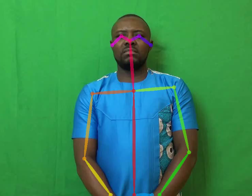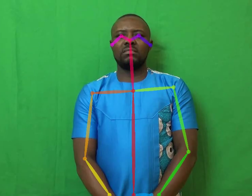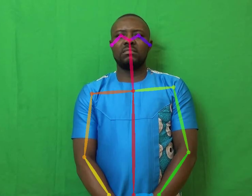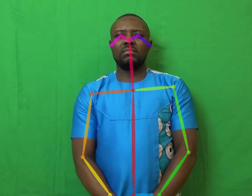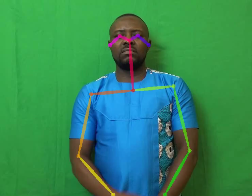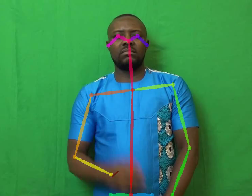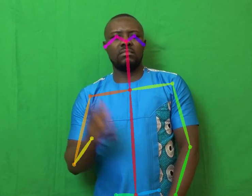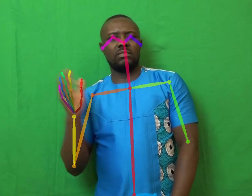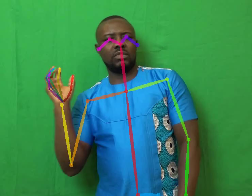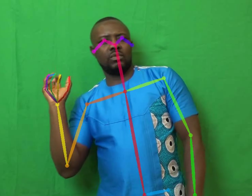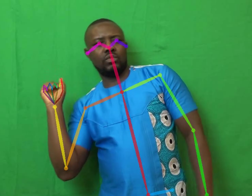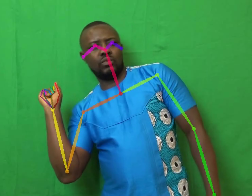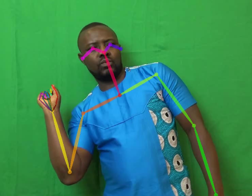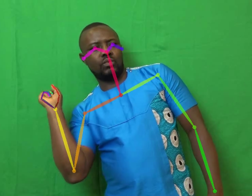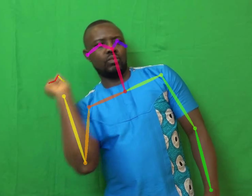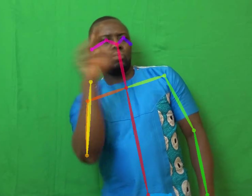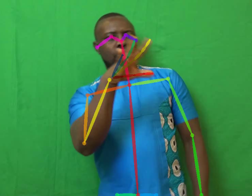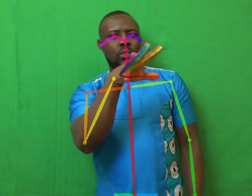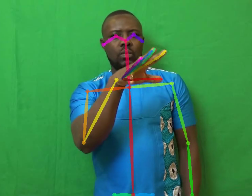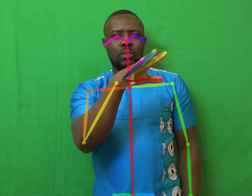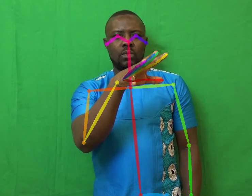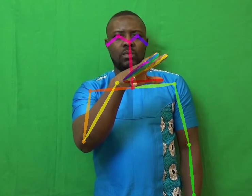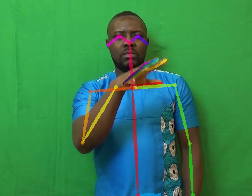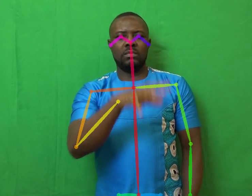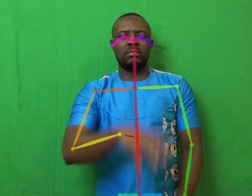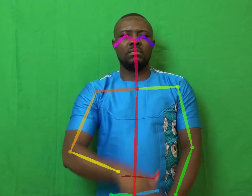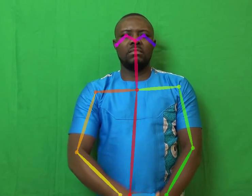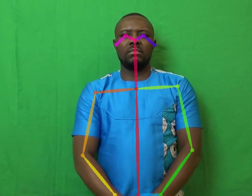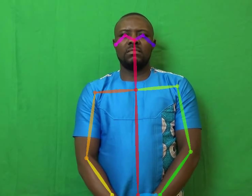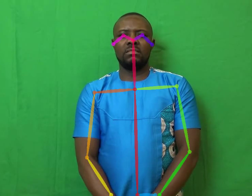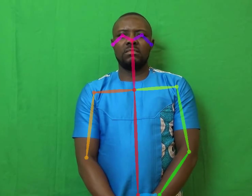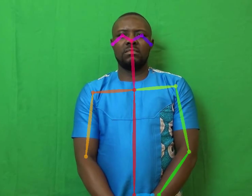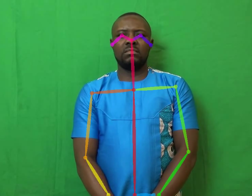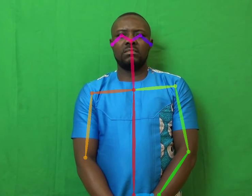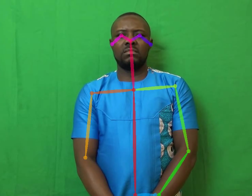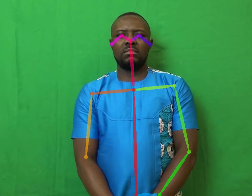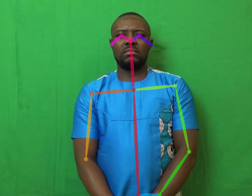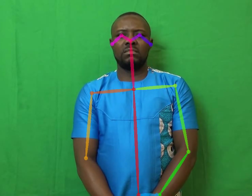throw